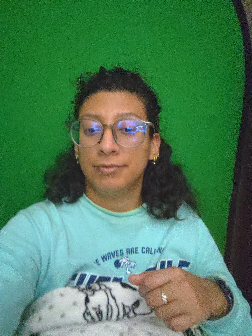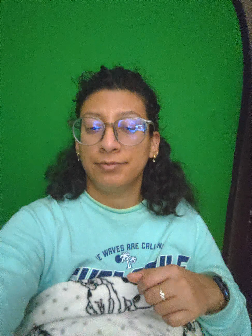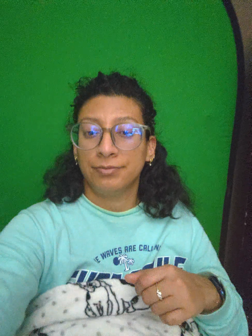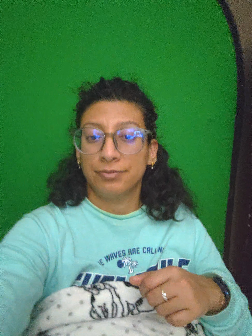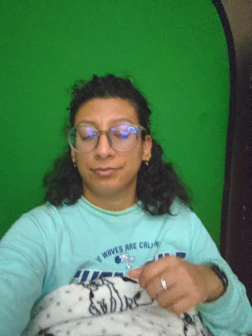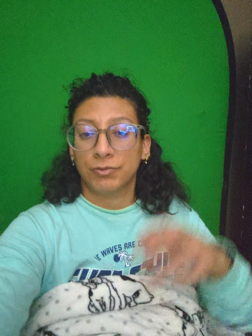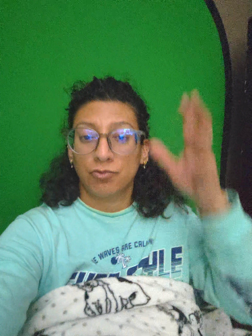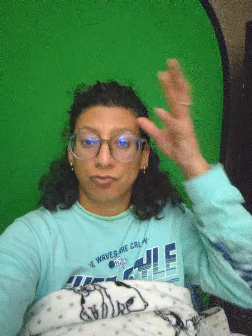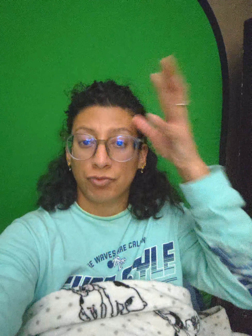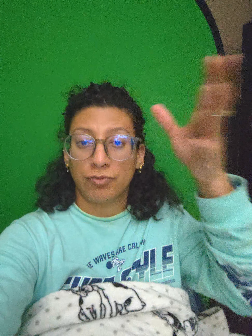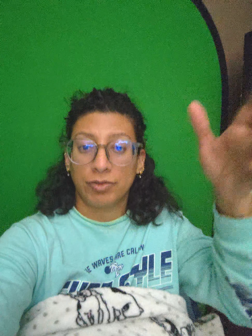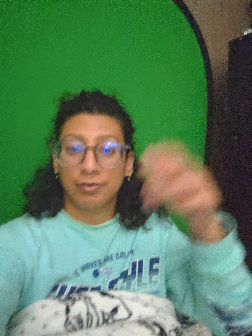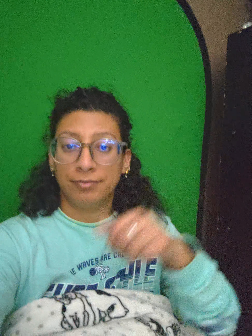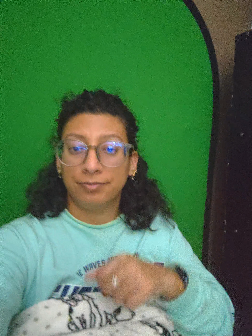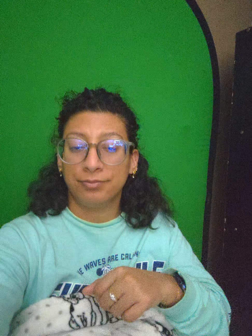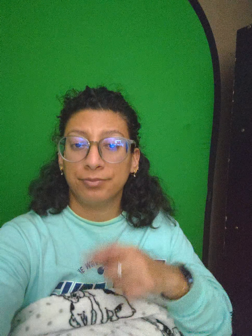grandpa